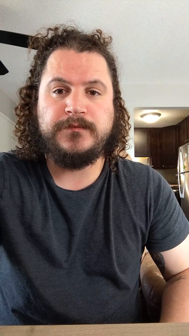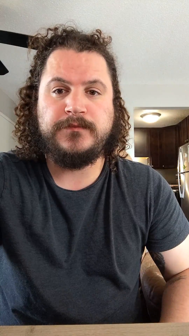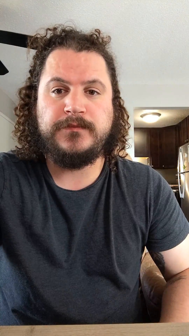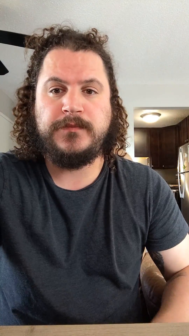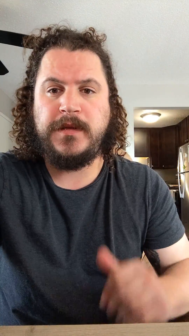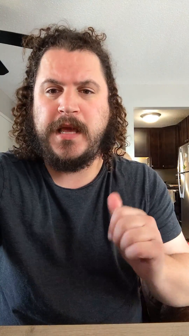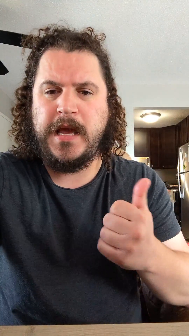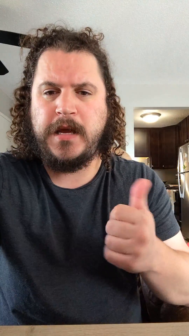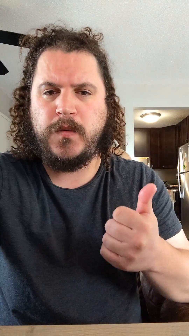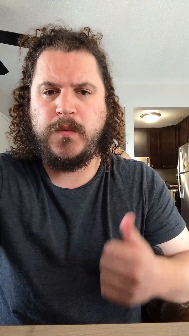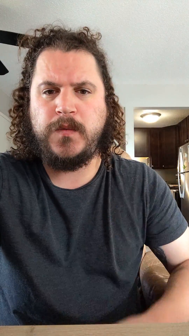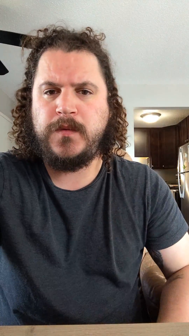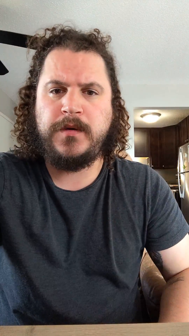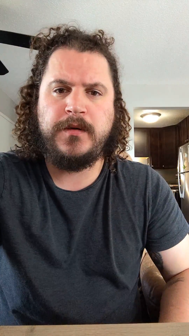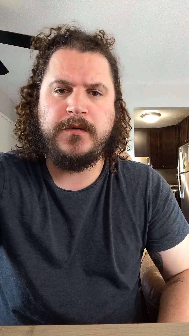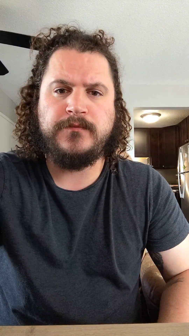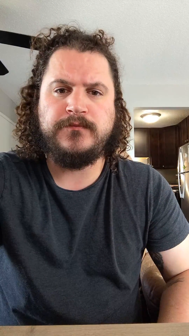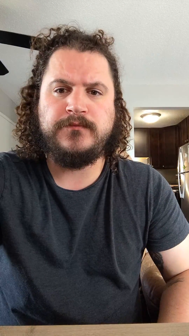how